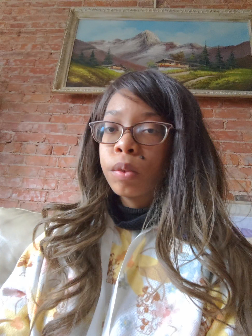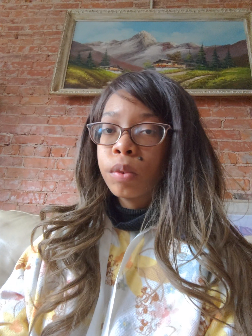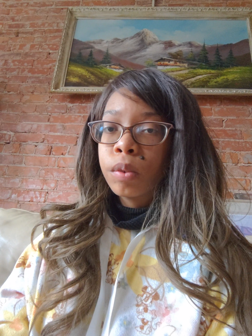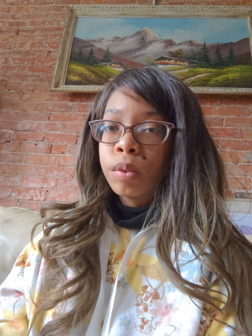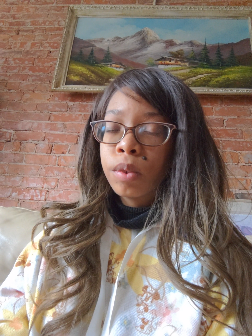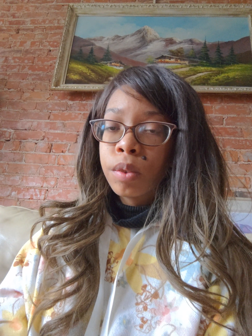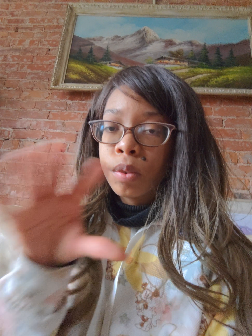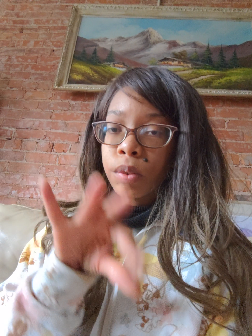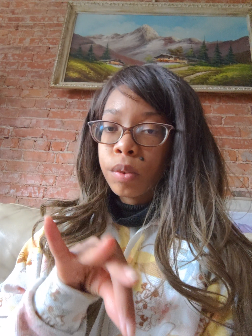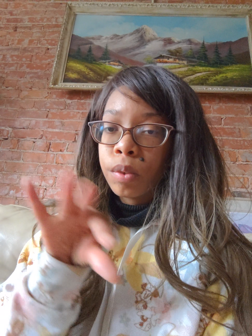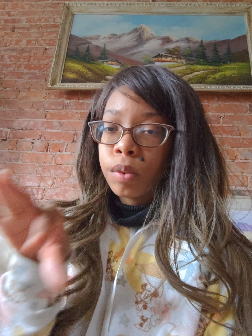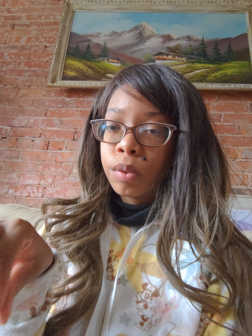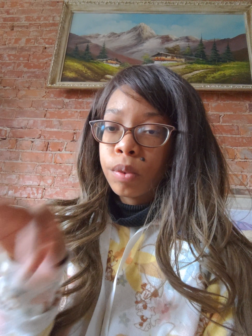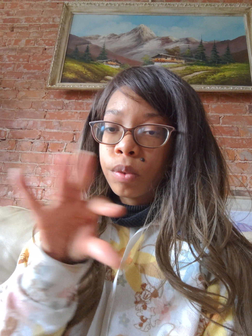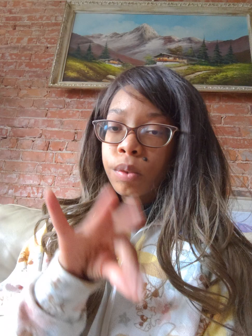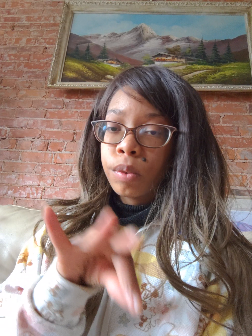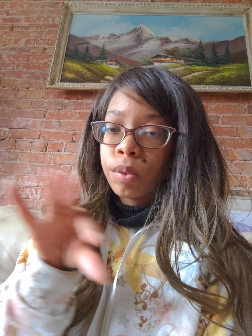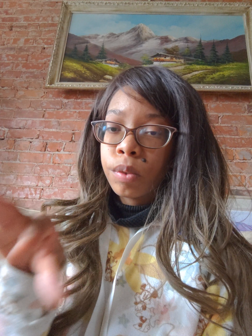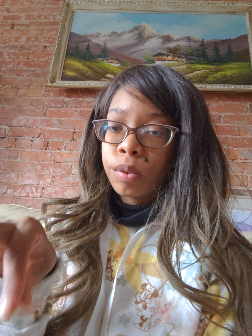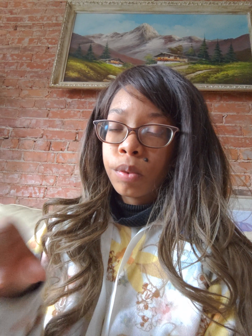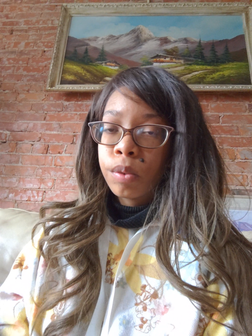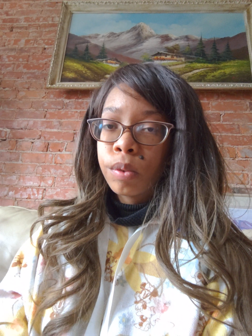french fries